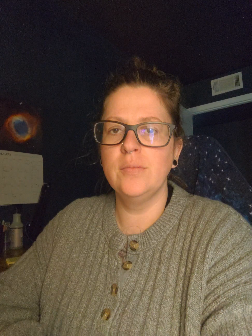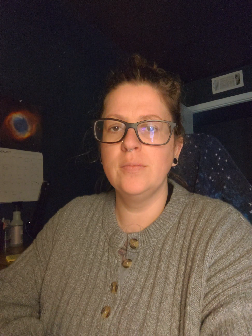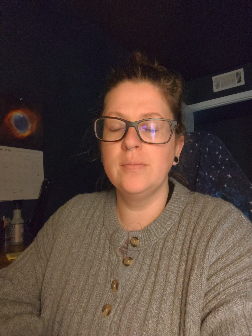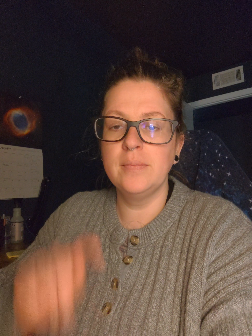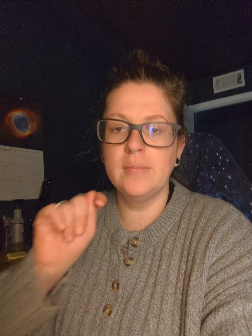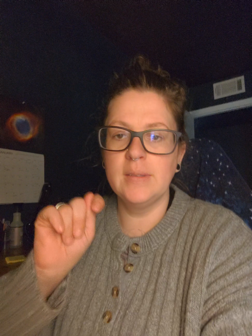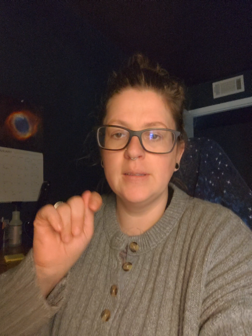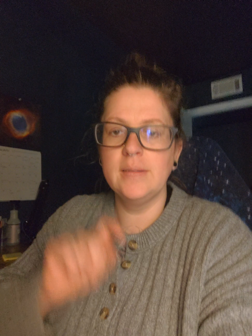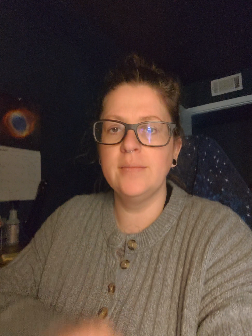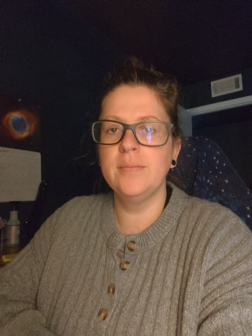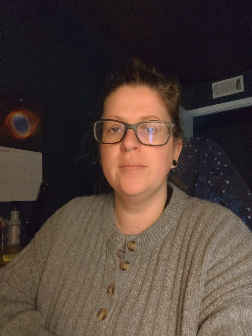potty